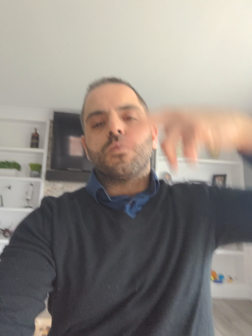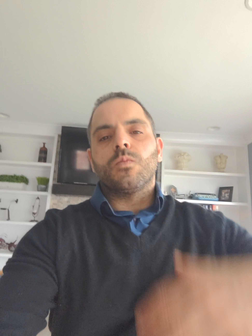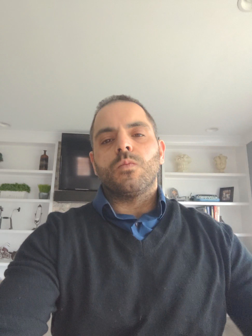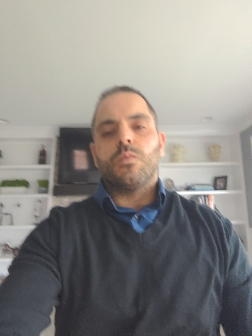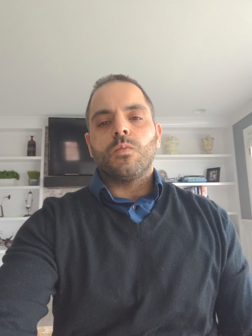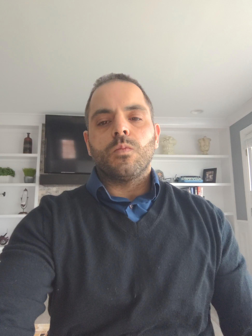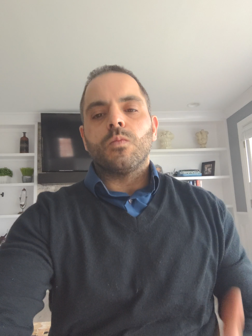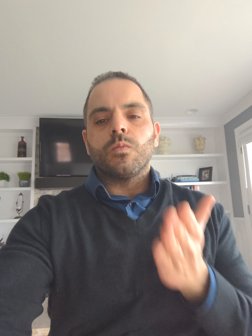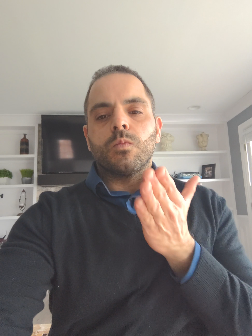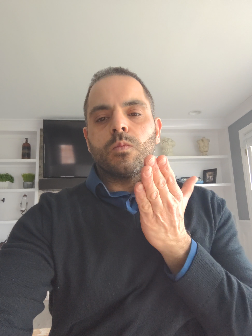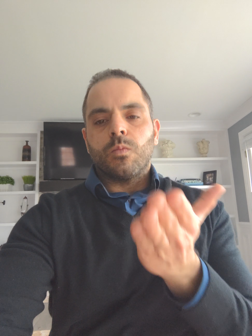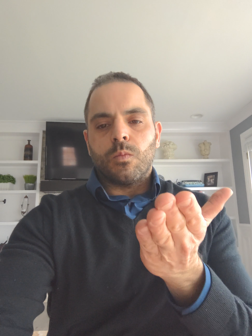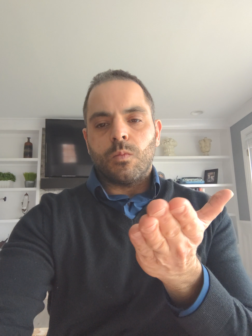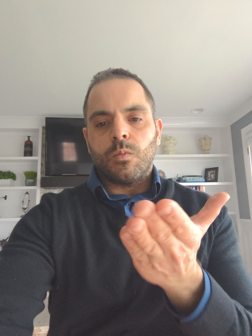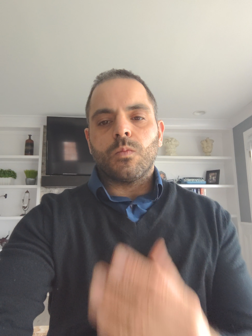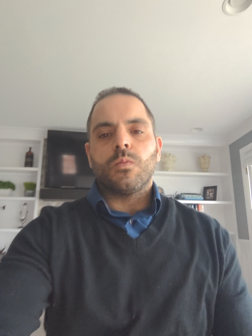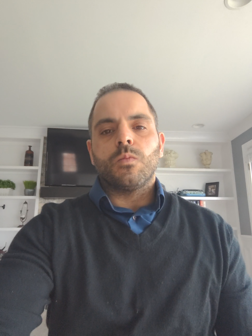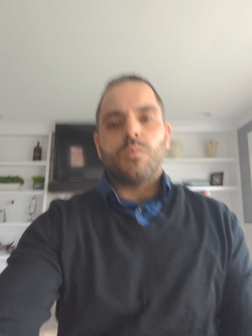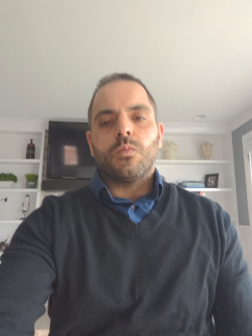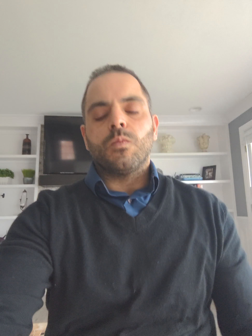boat